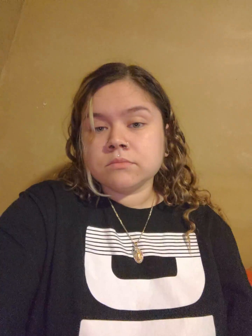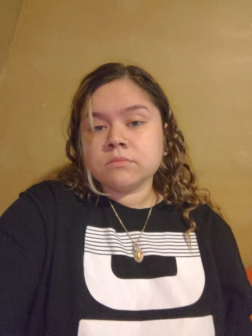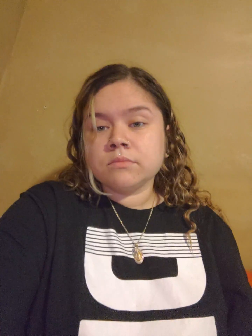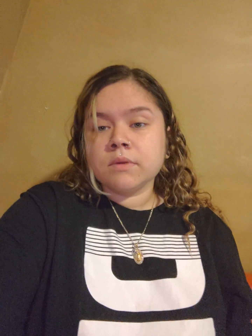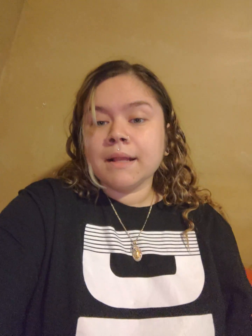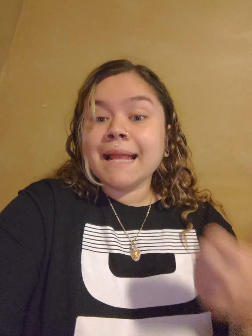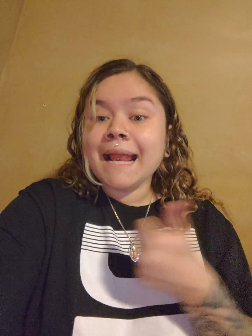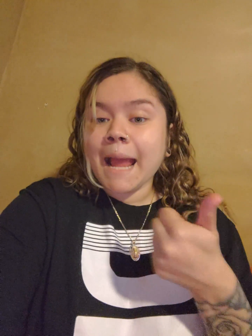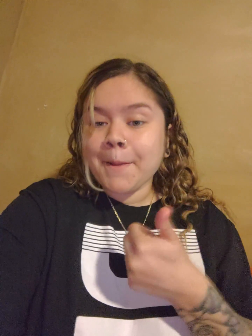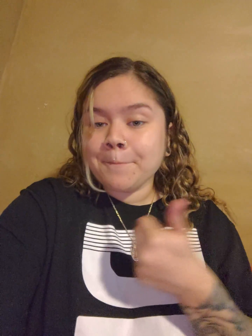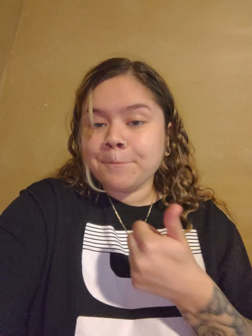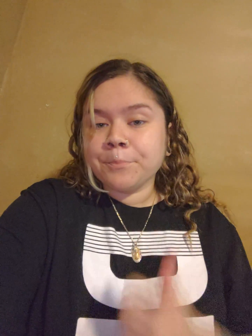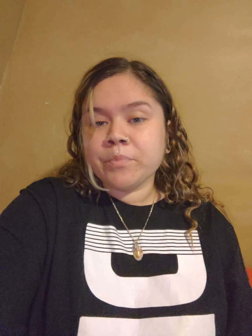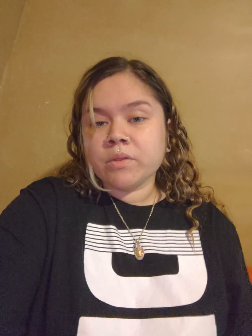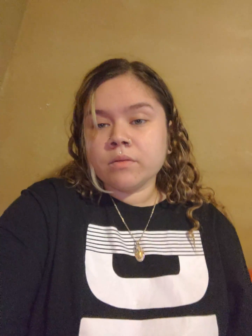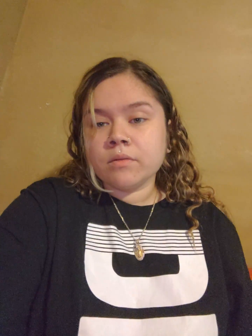game